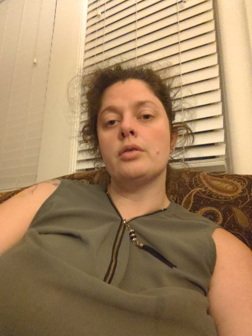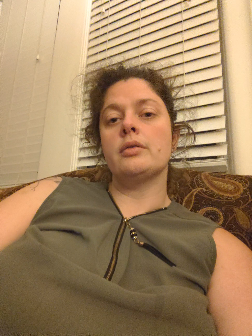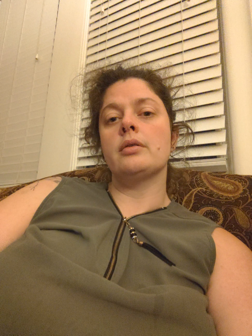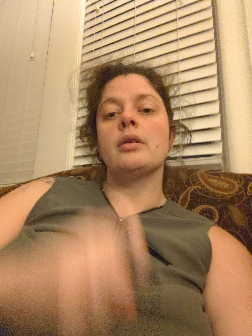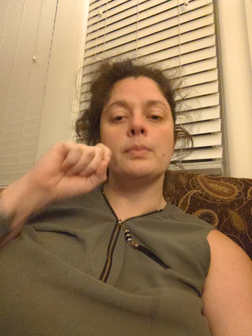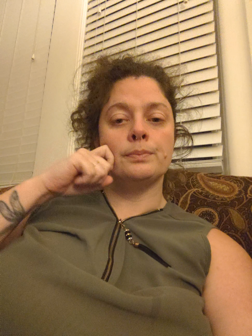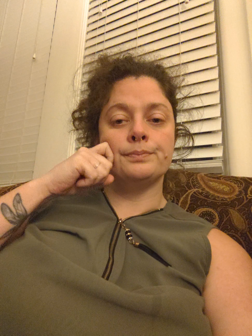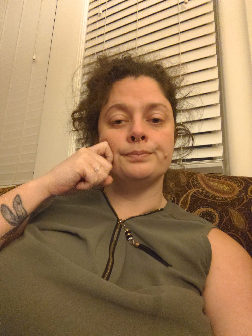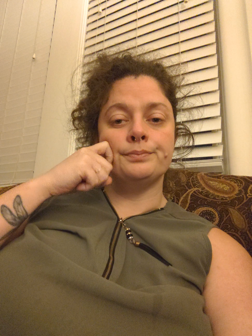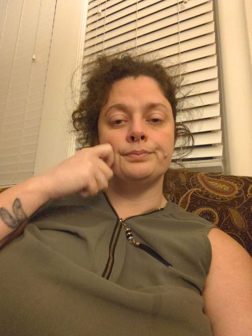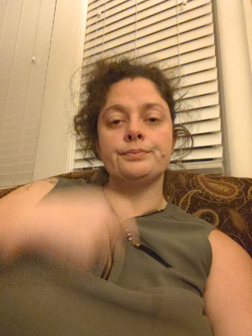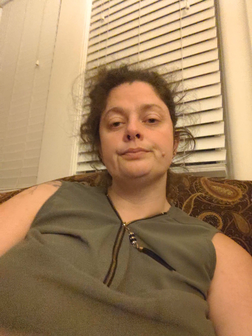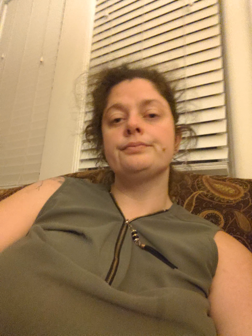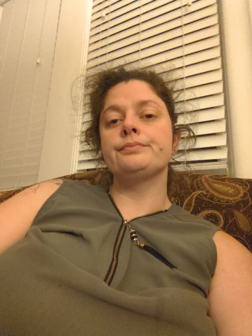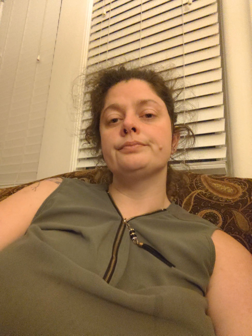apple